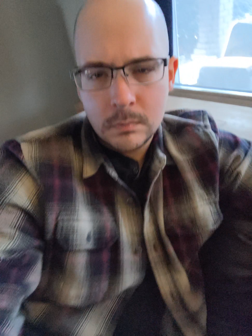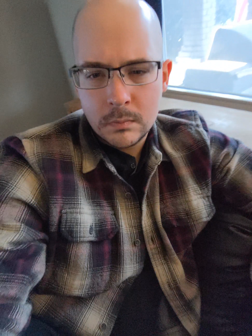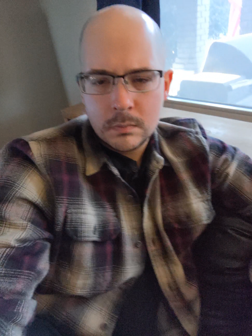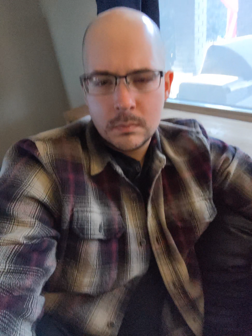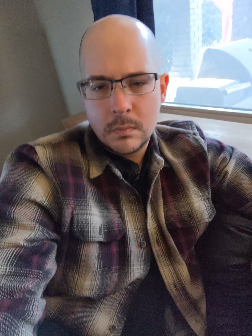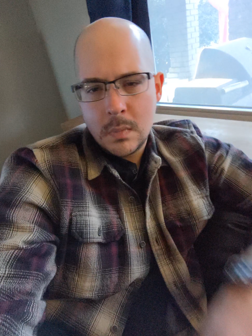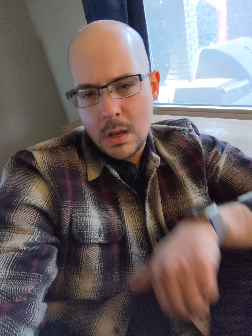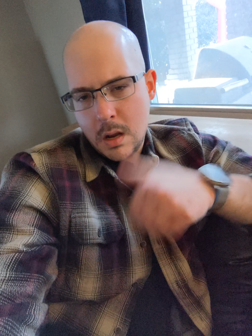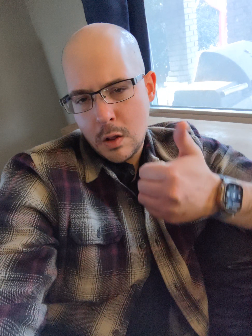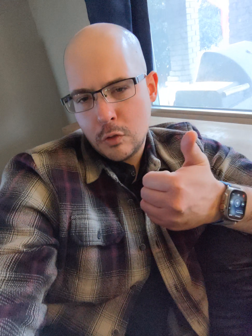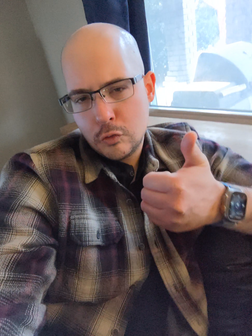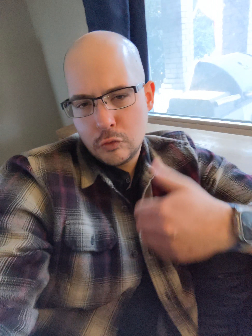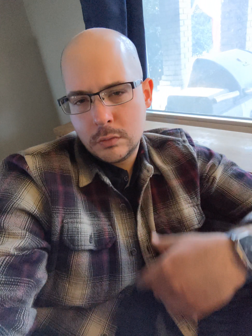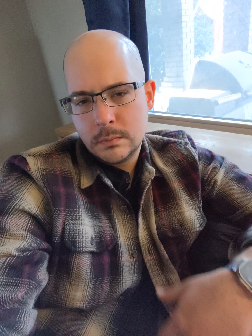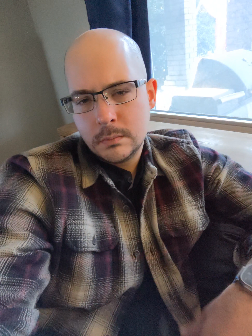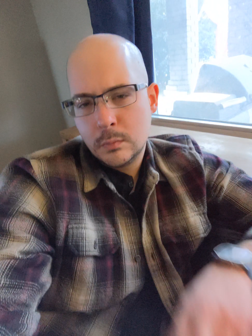another